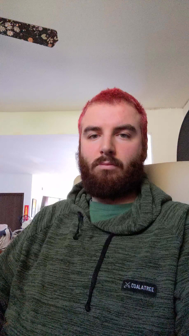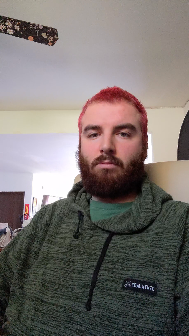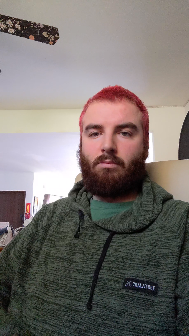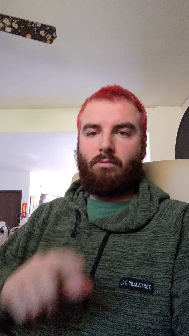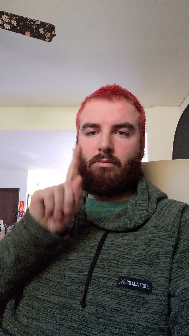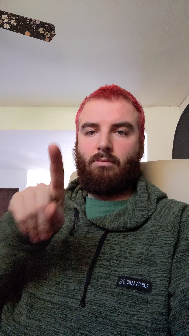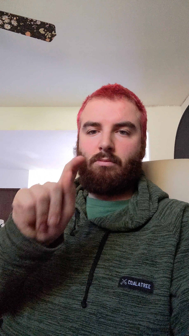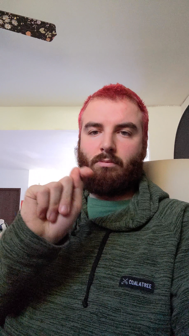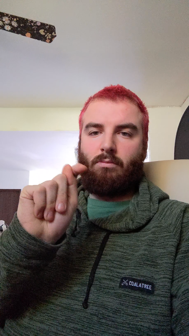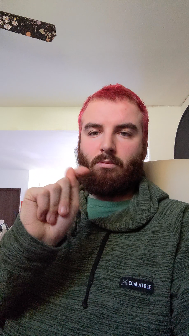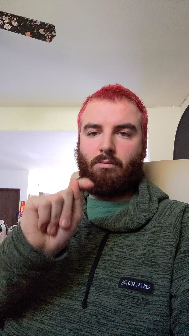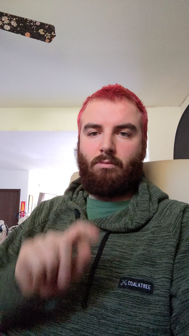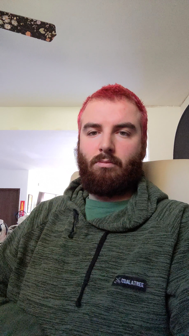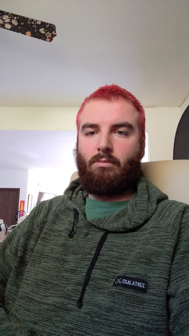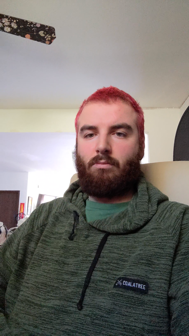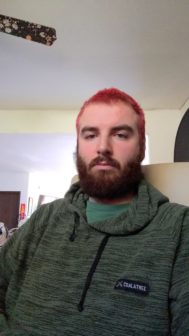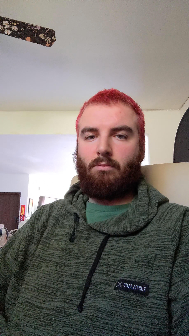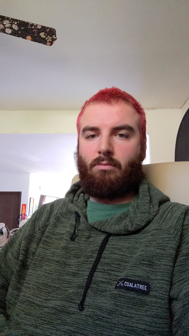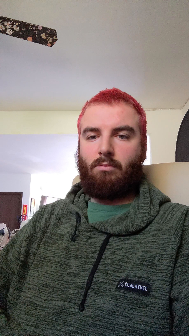go potty